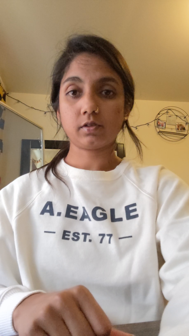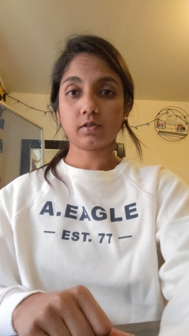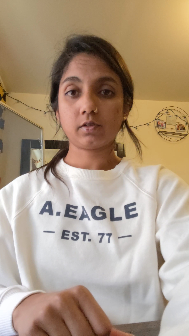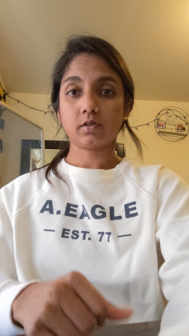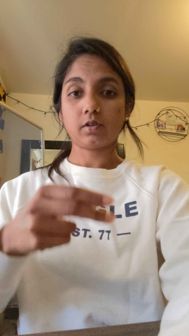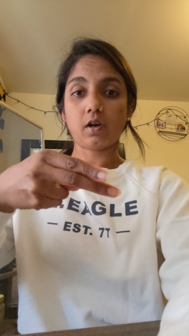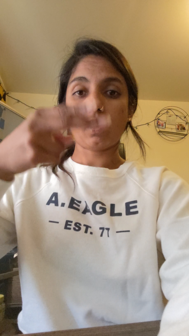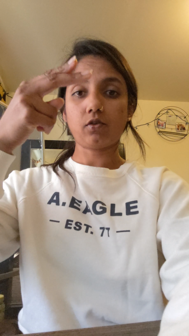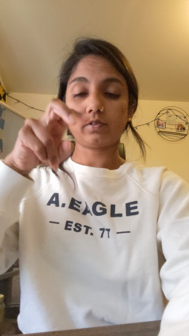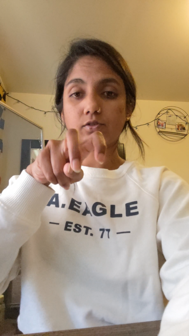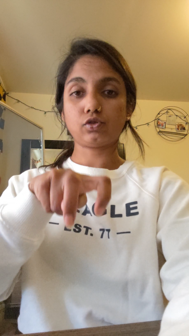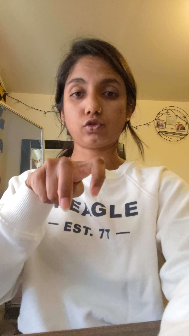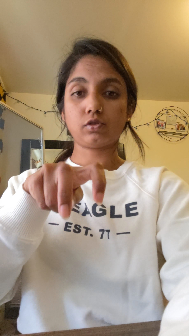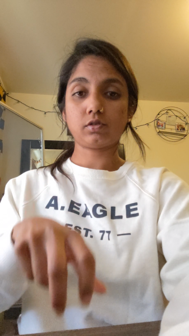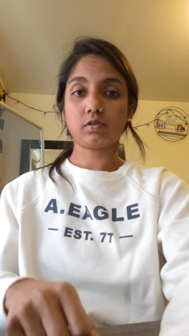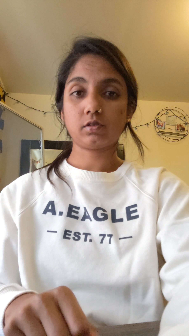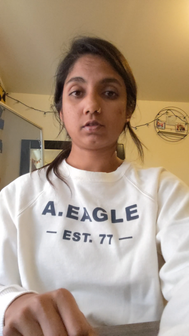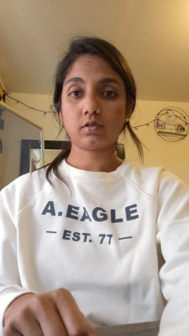high chair